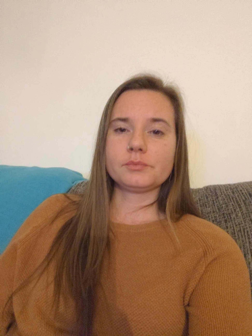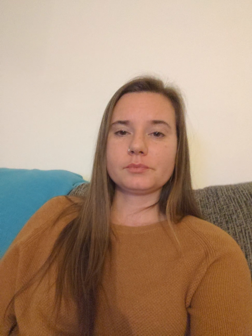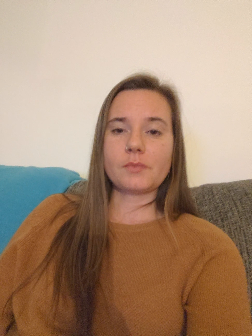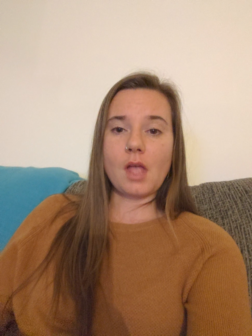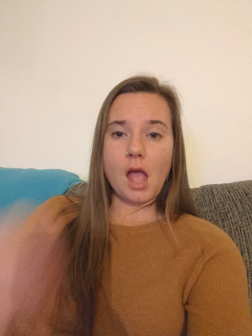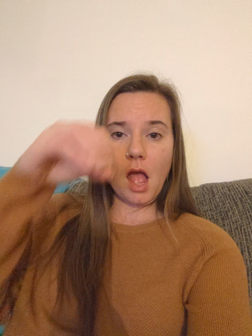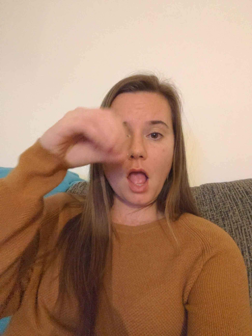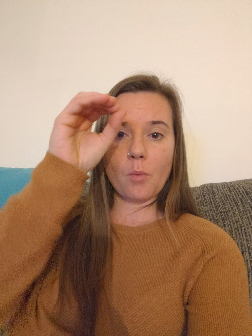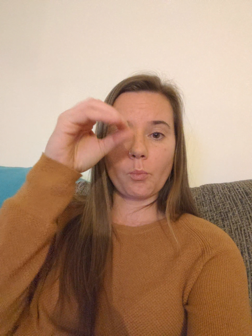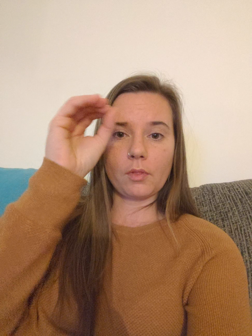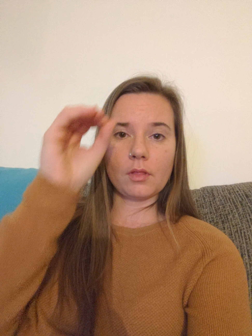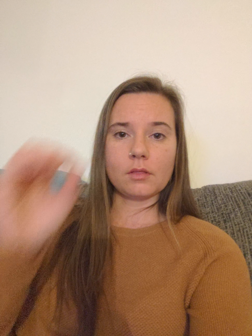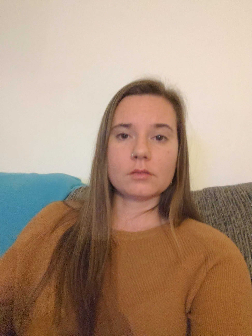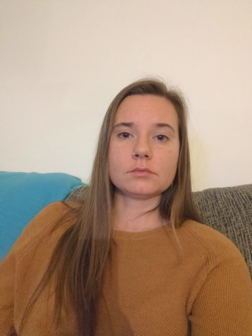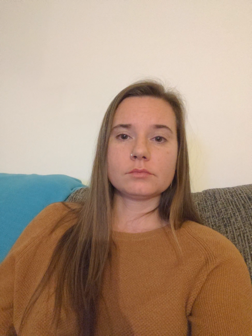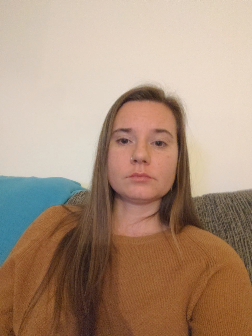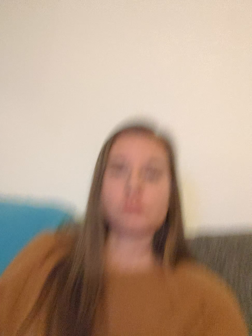owl